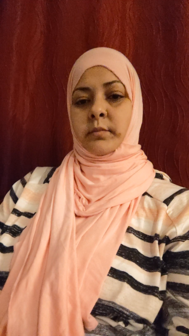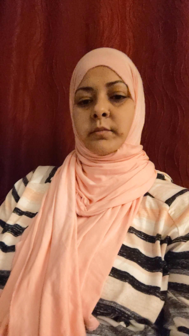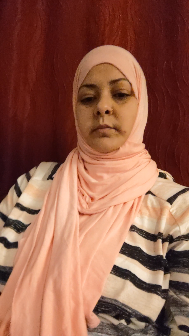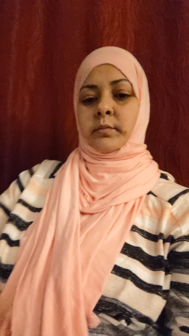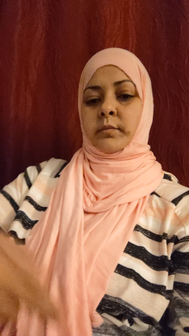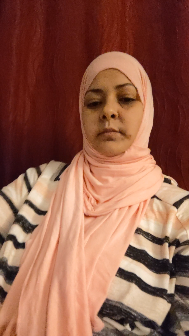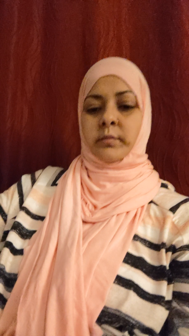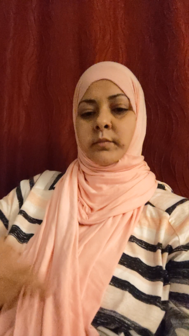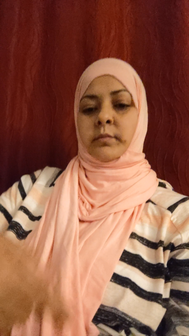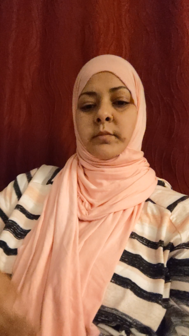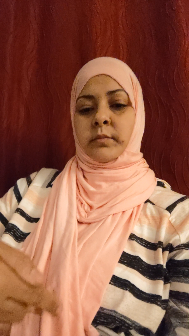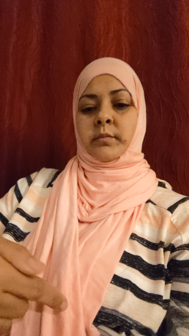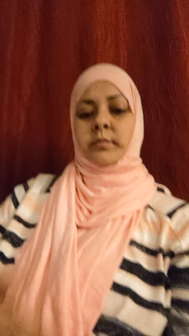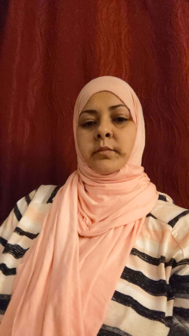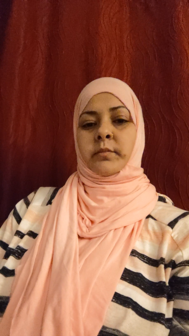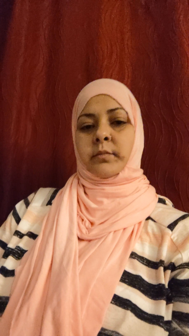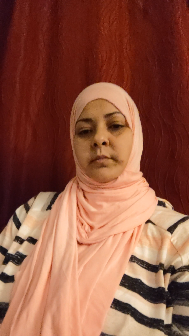belly button